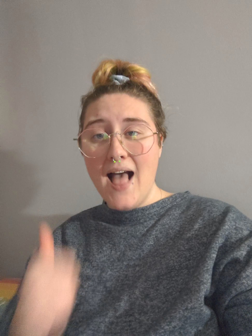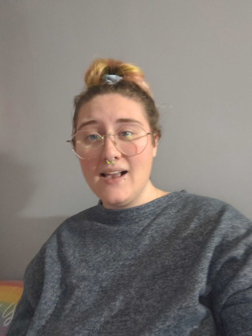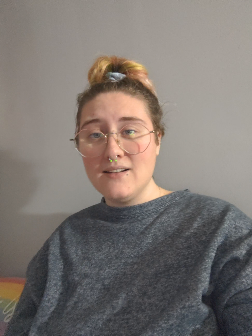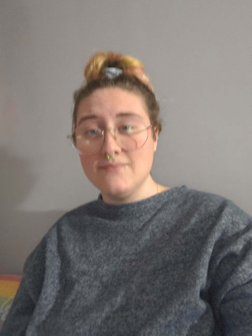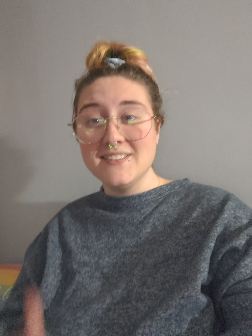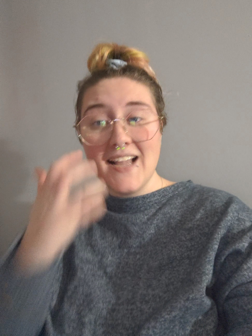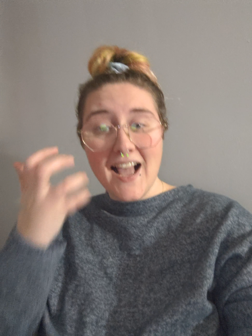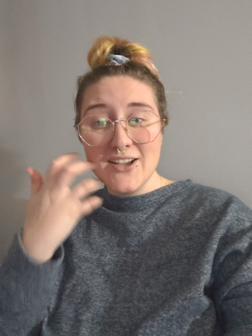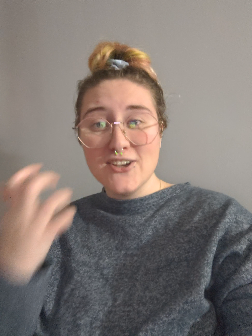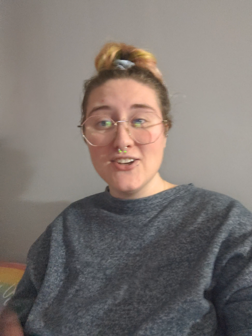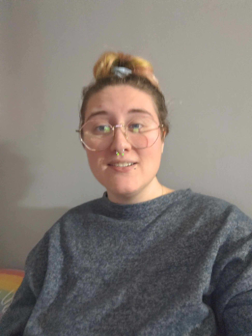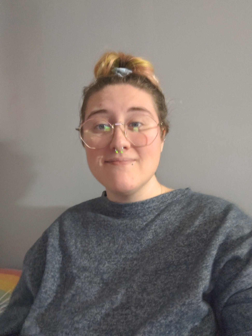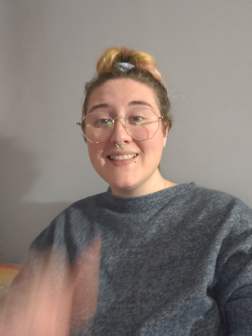tiger